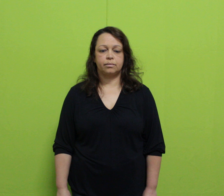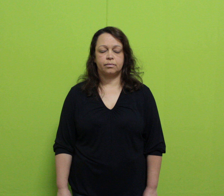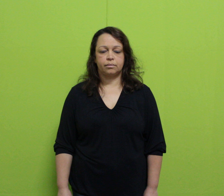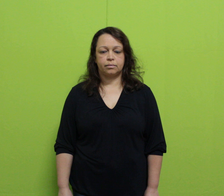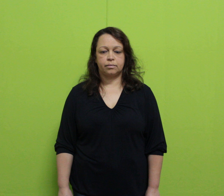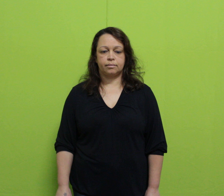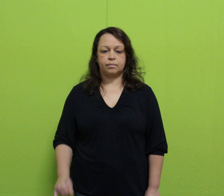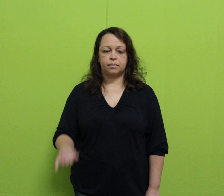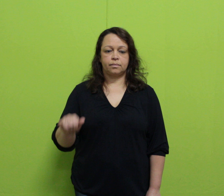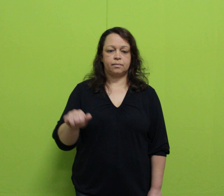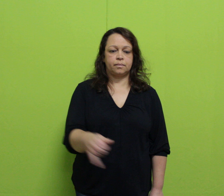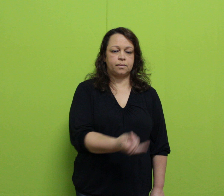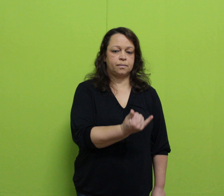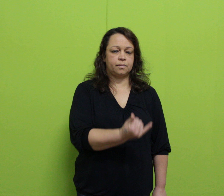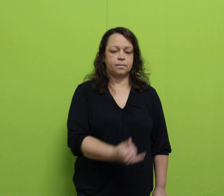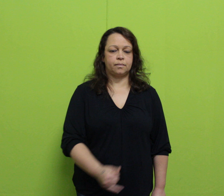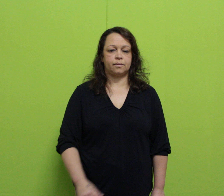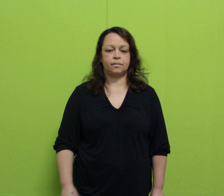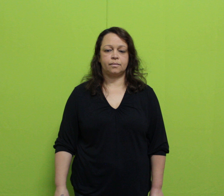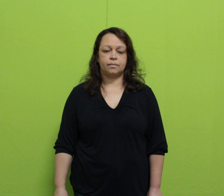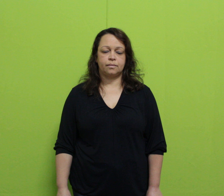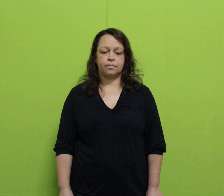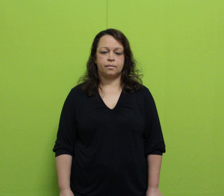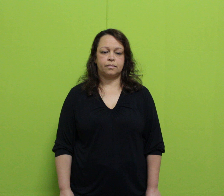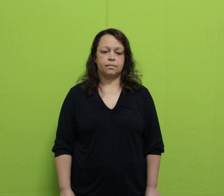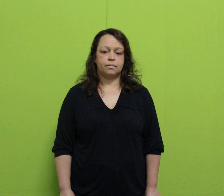aproveitar